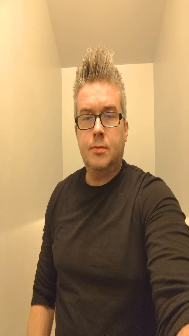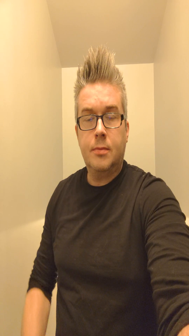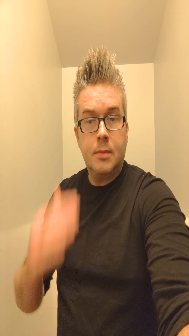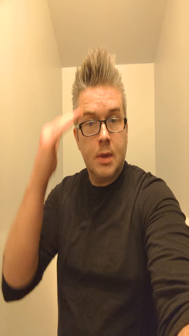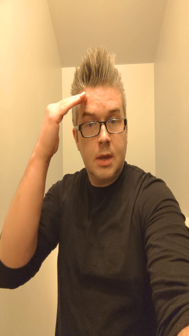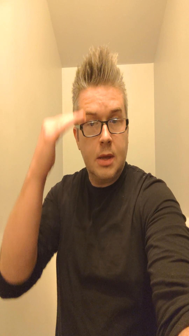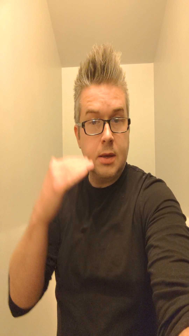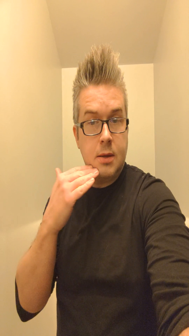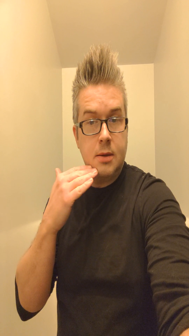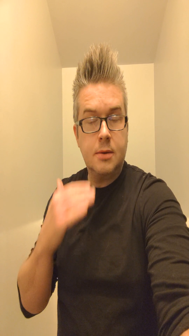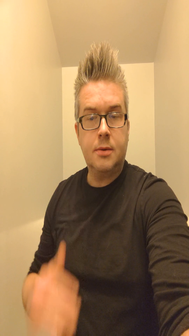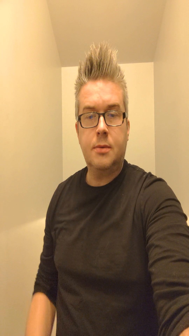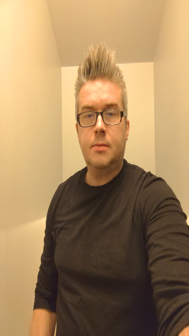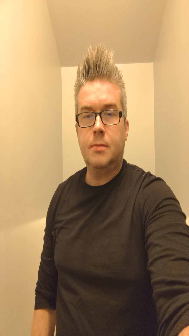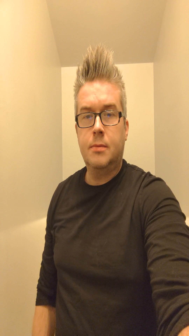head